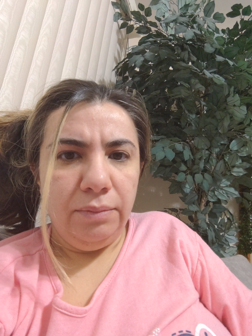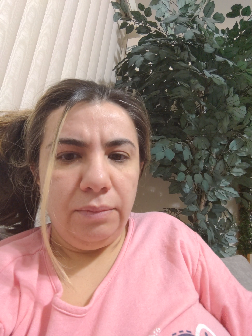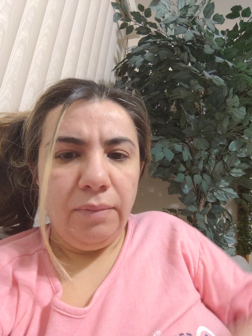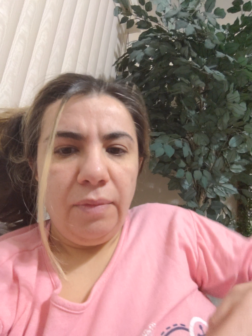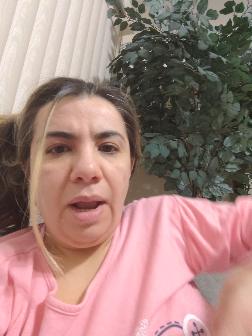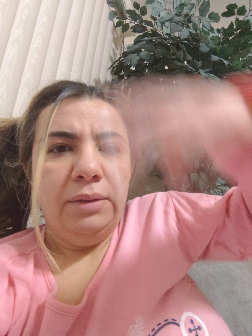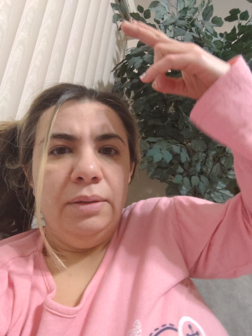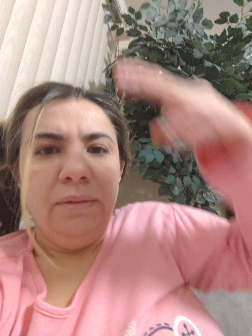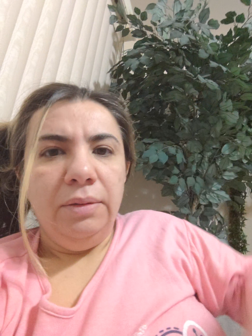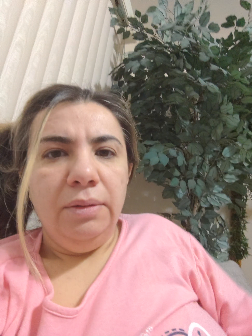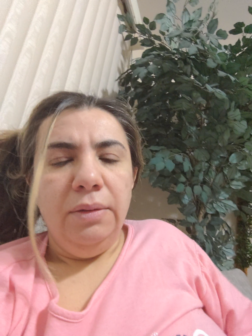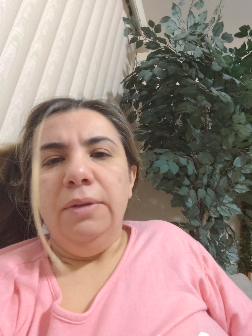high